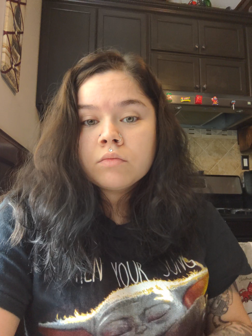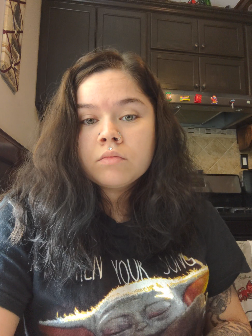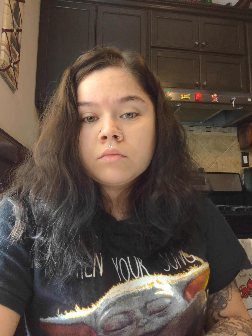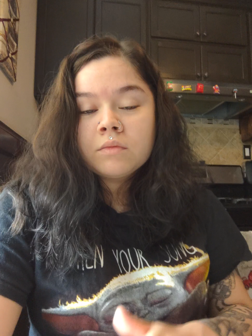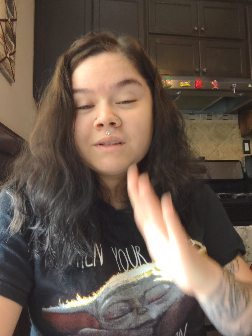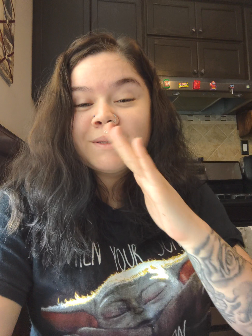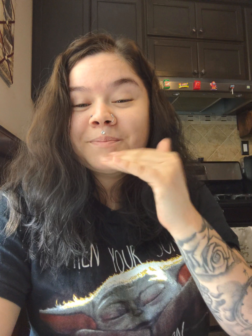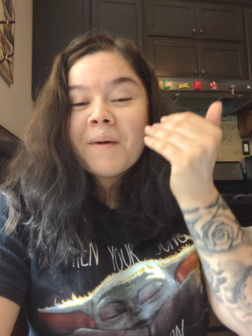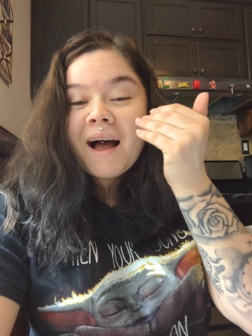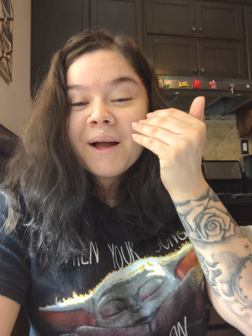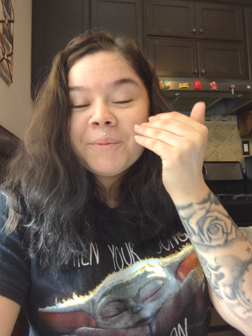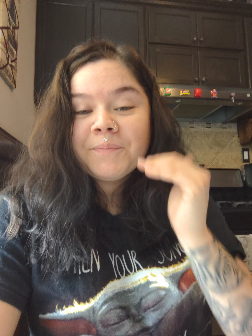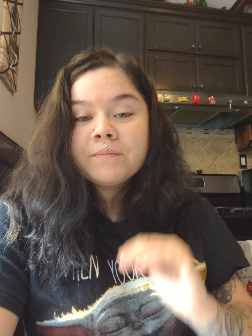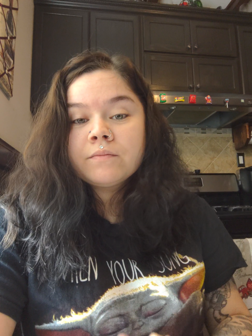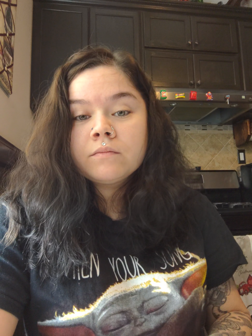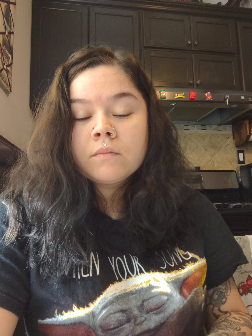smile